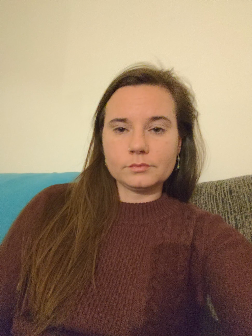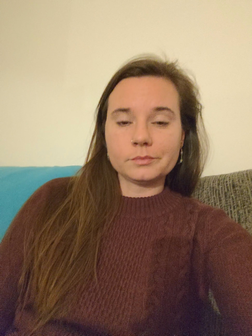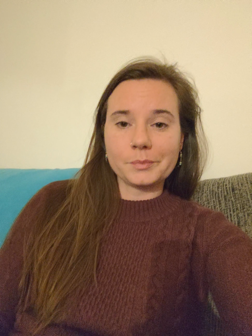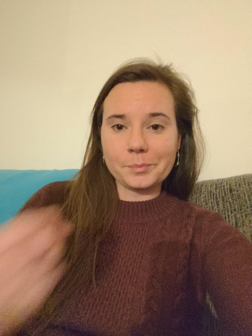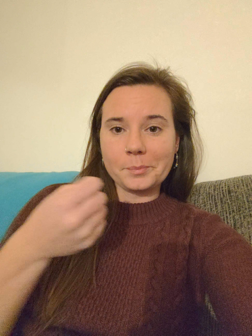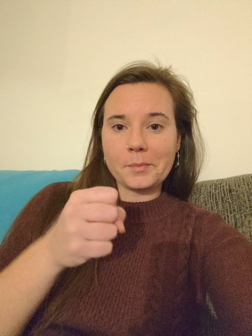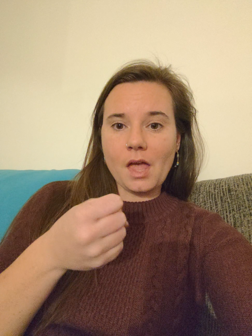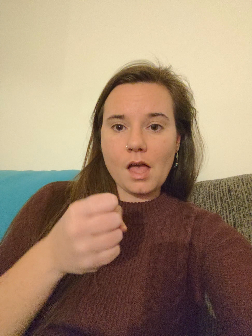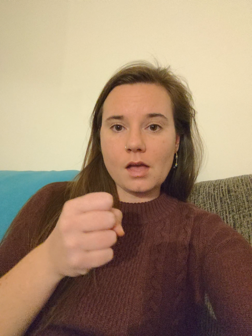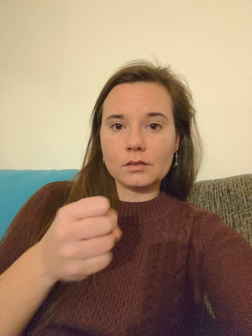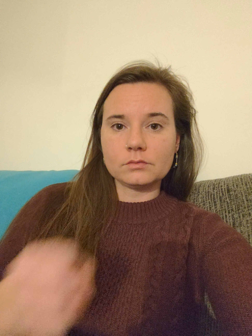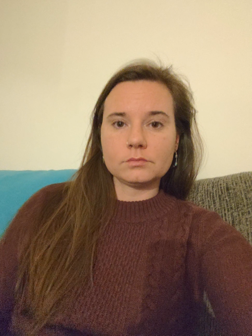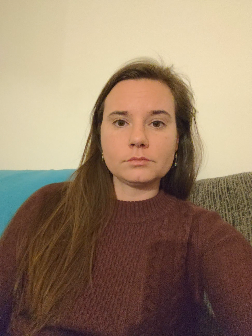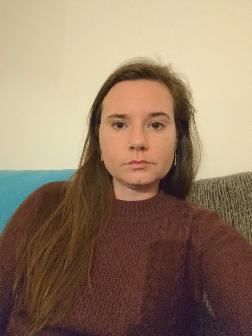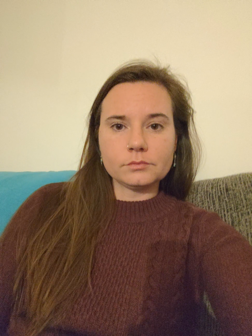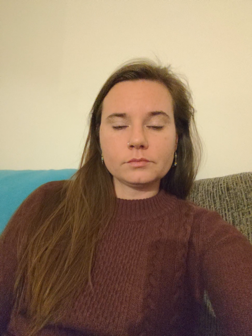make